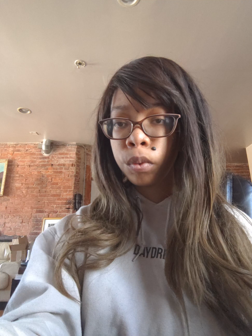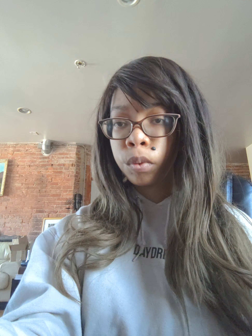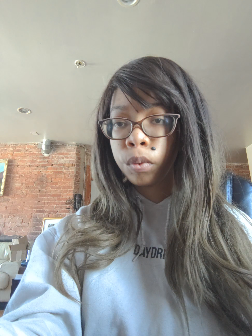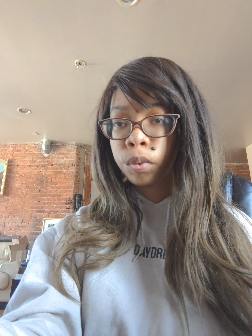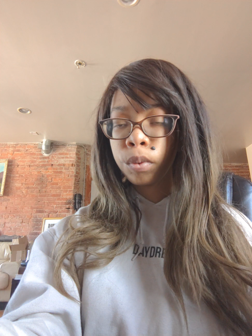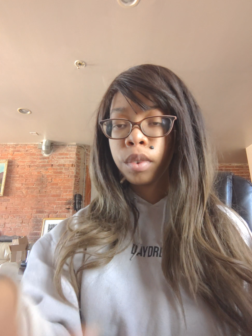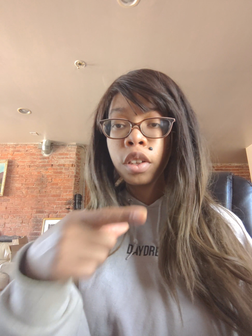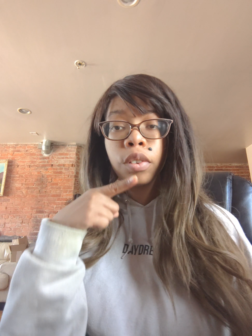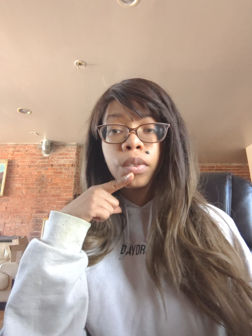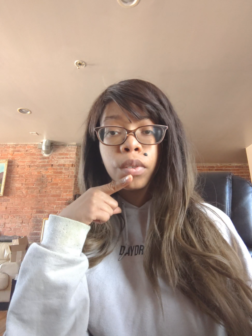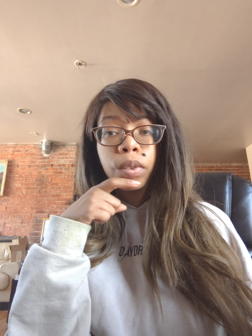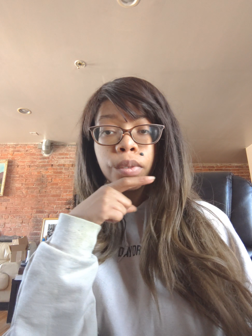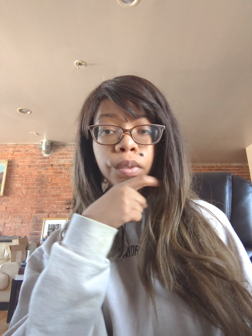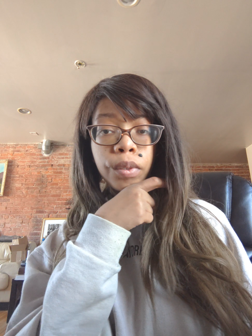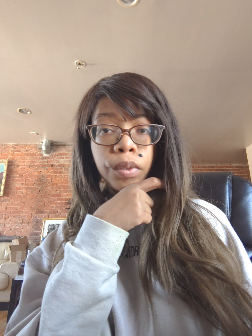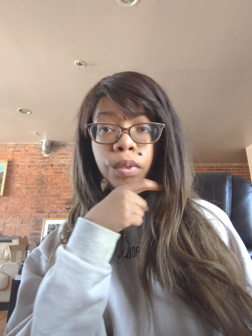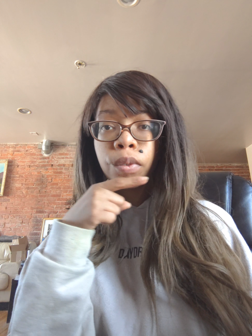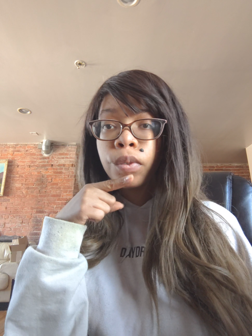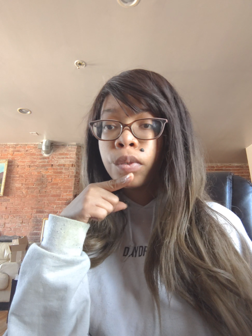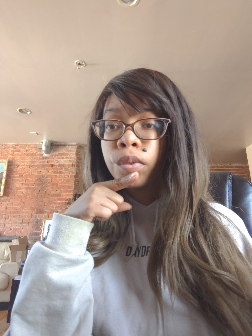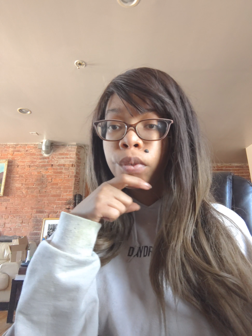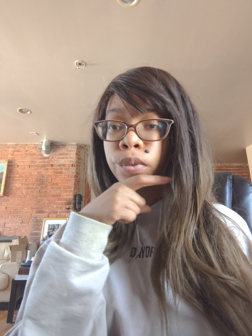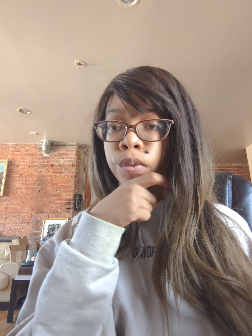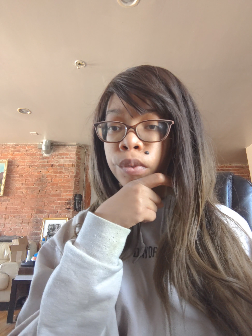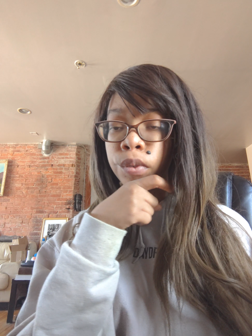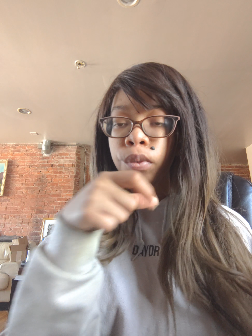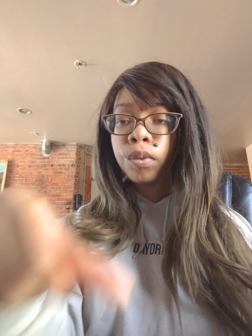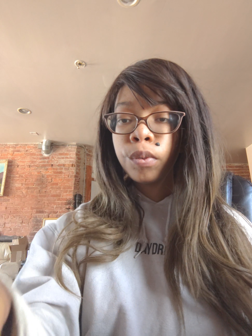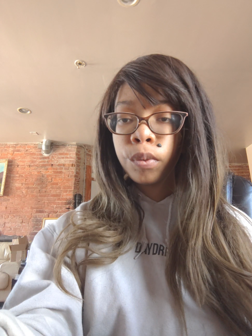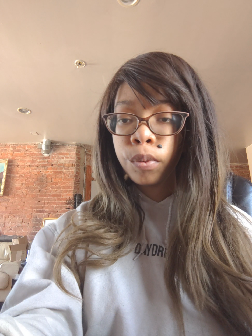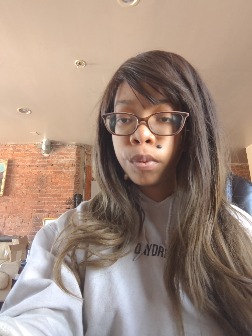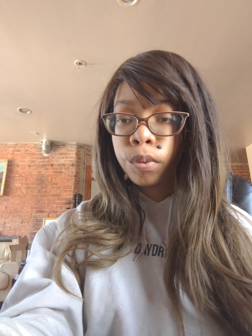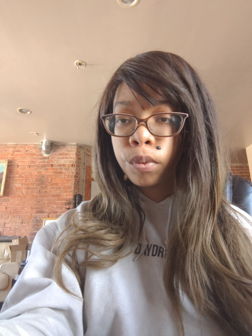cereal